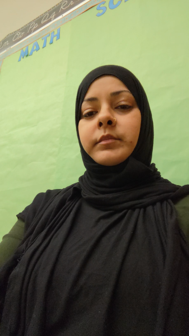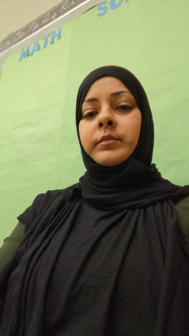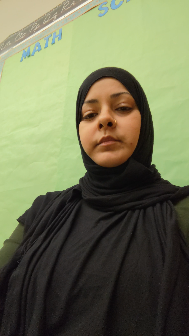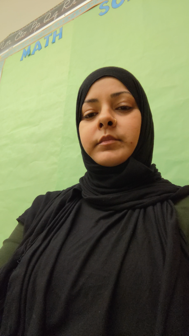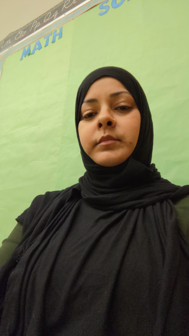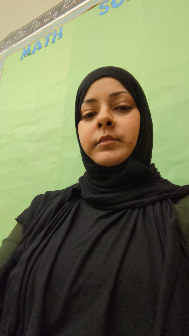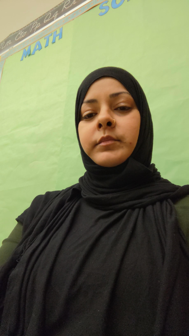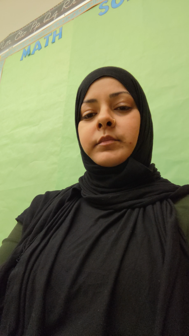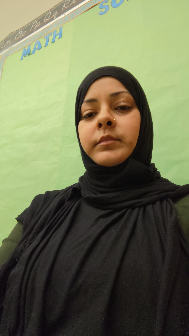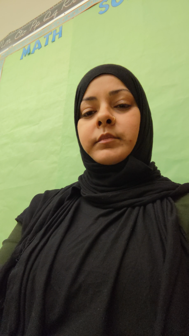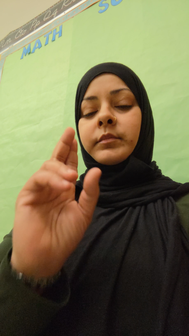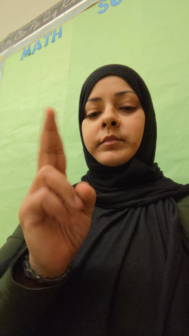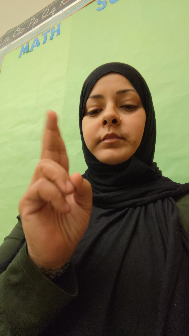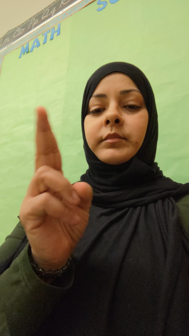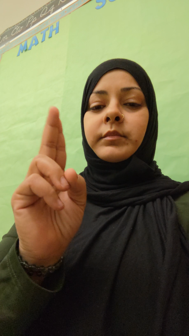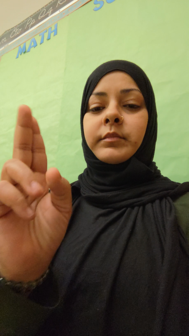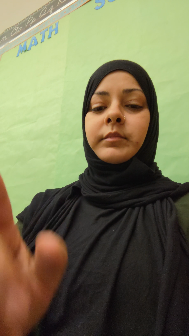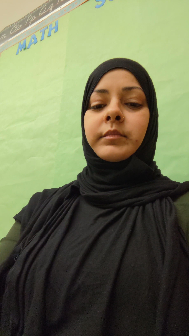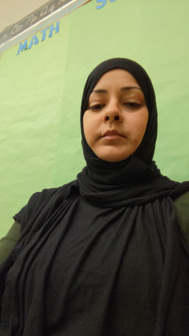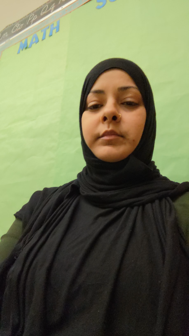hurry